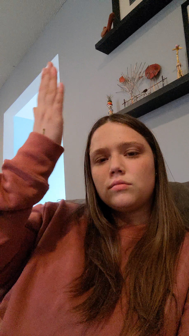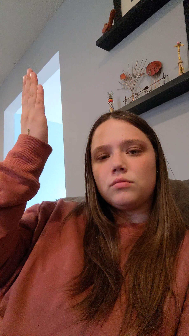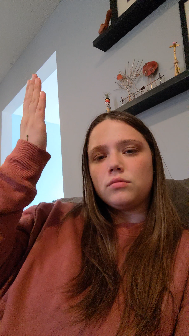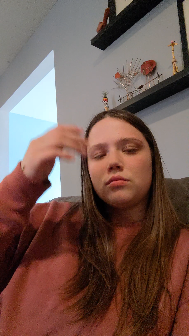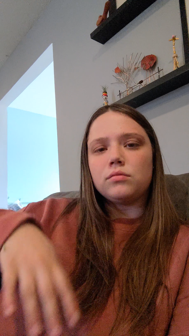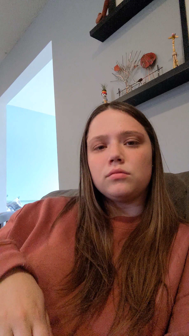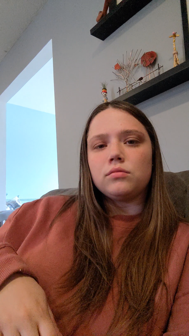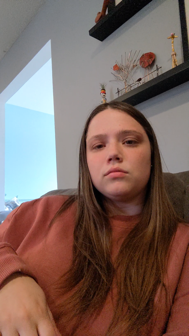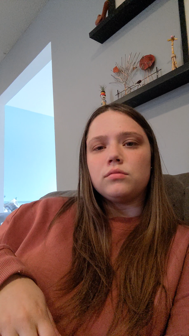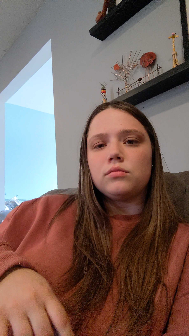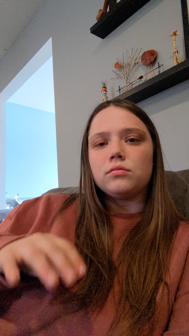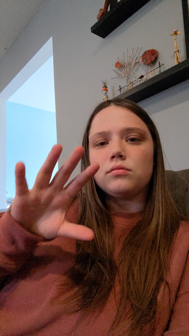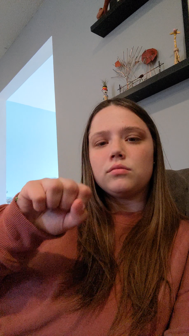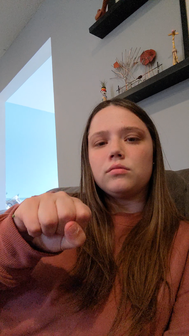catch